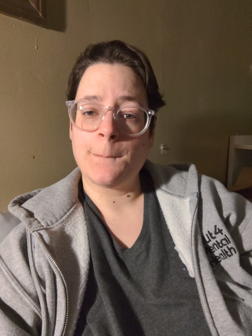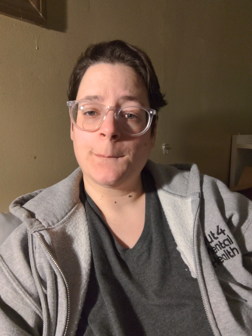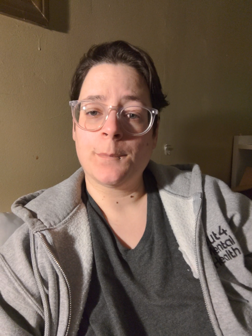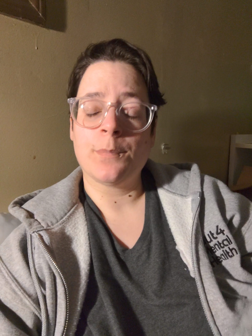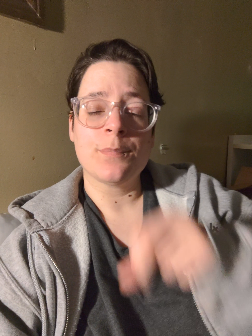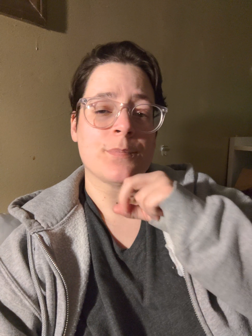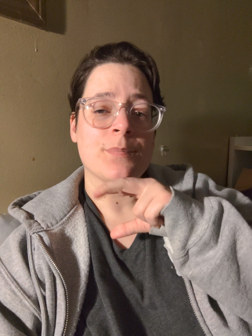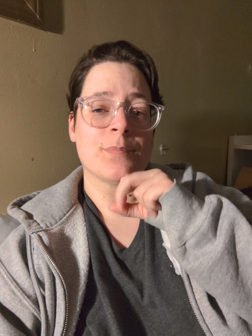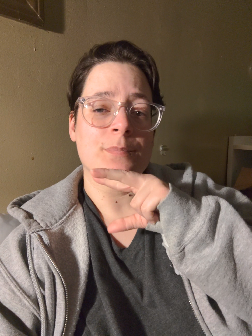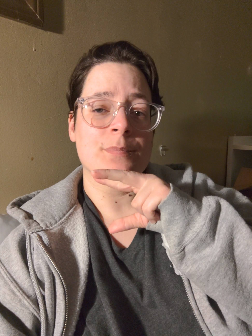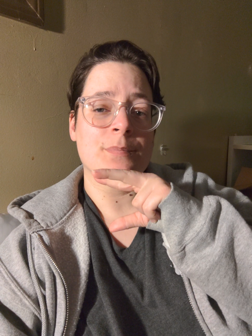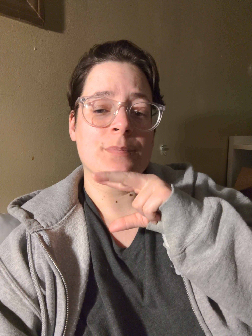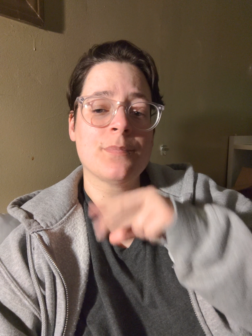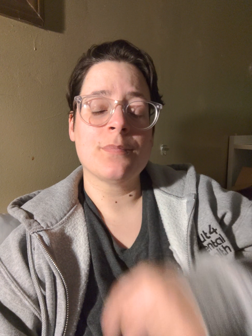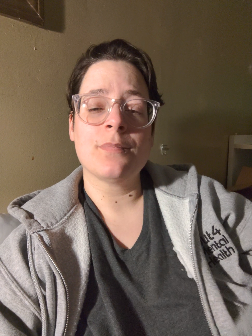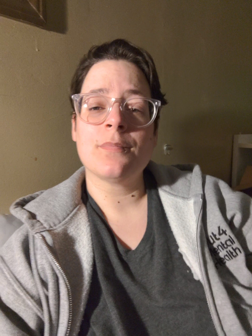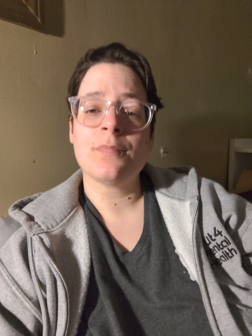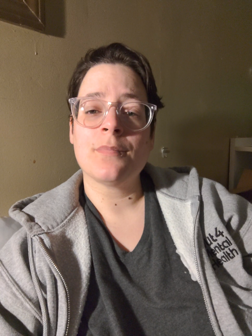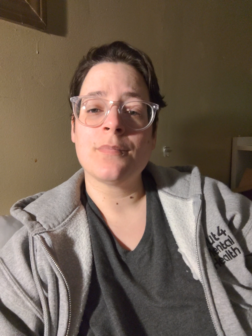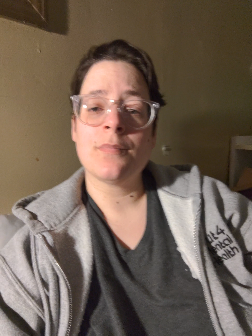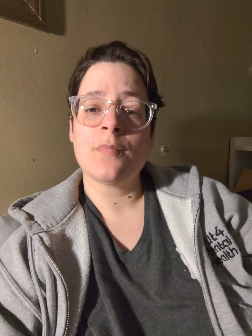frog